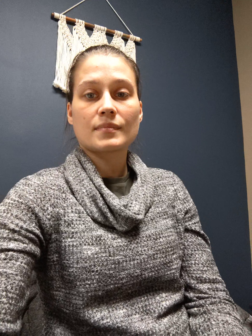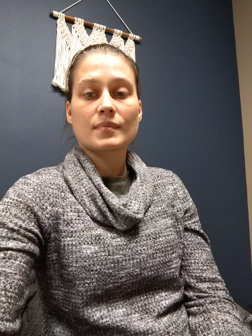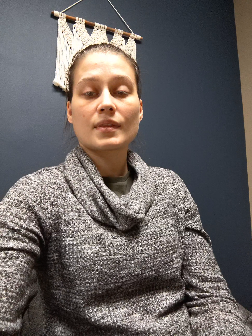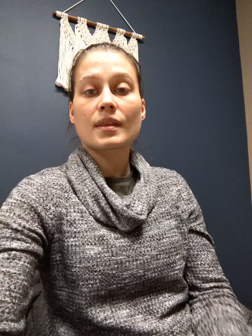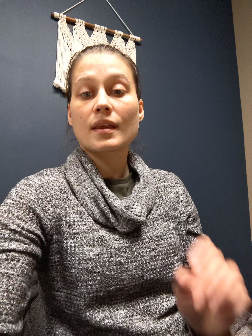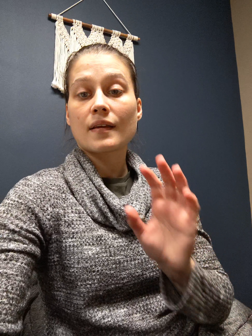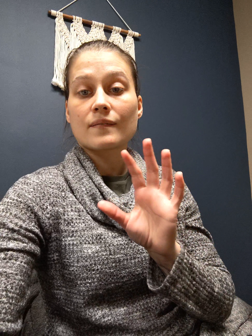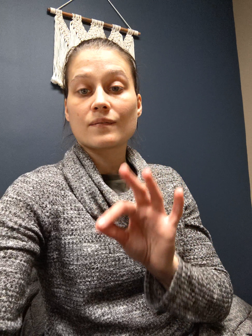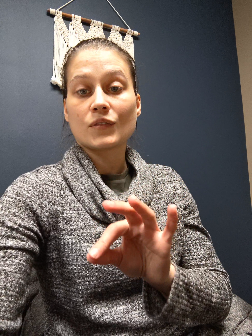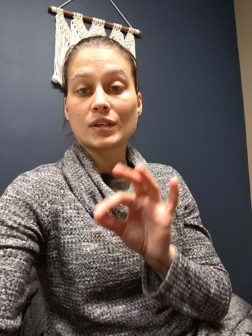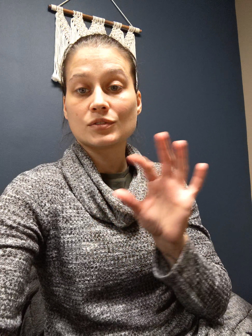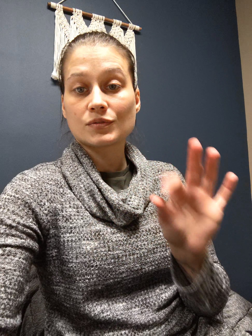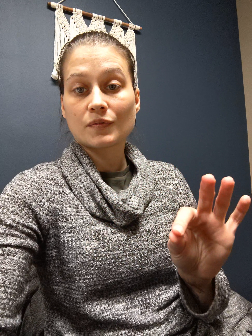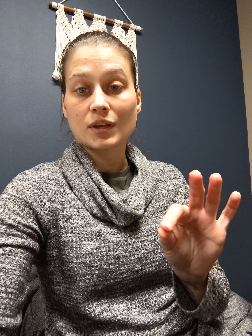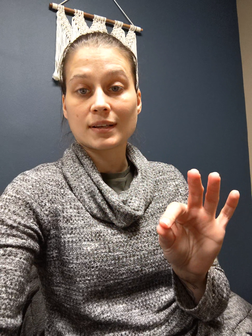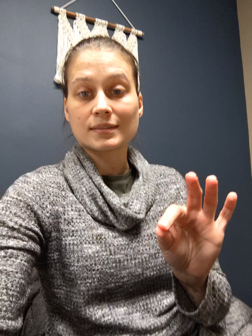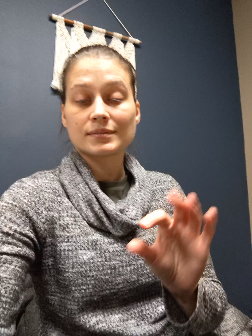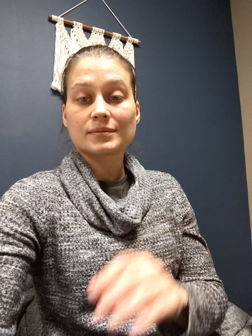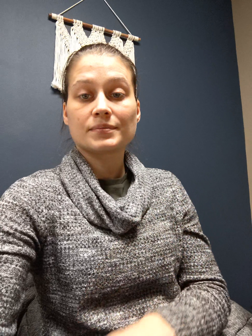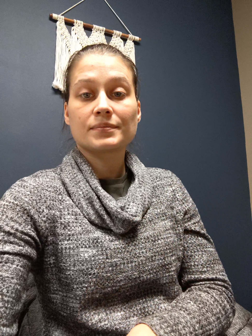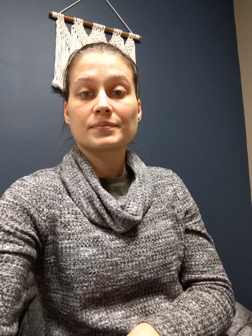french fries